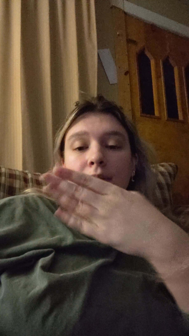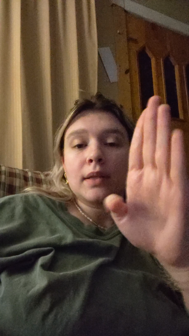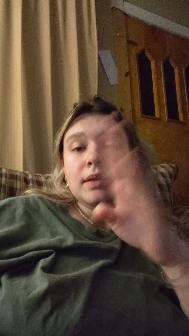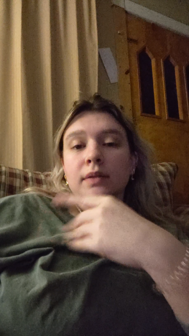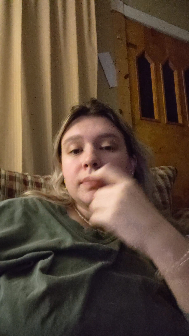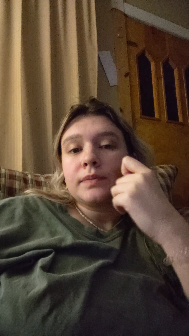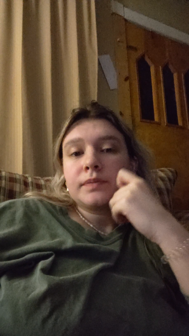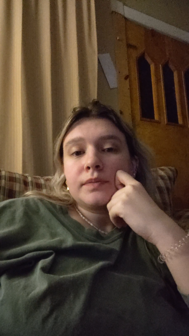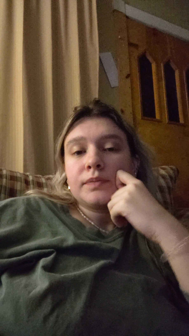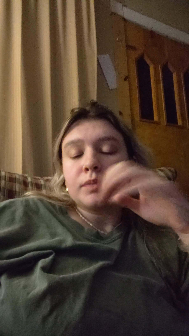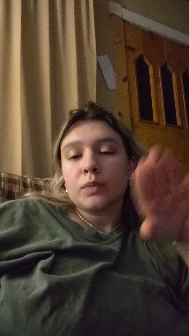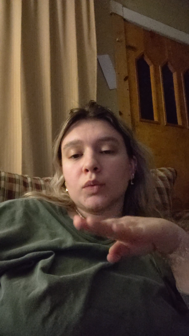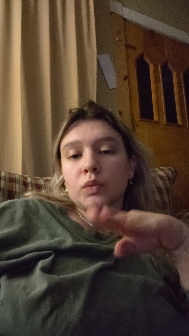boots